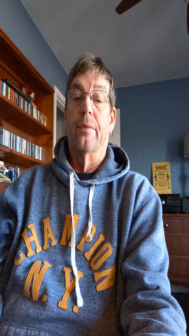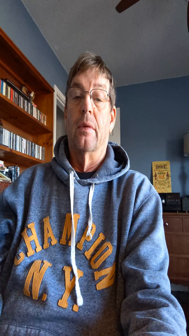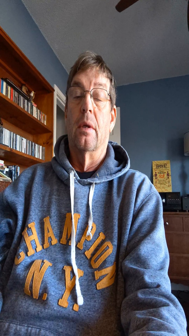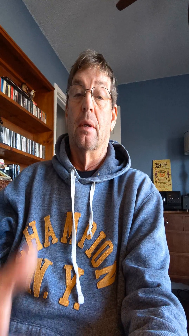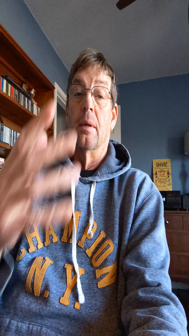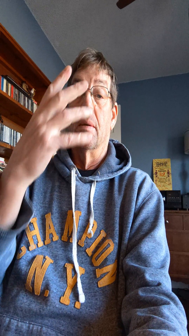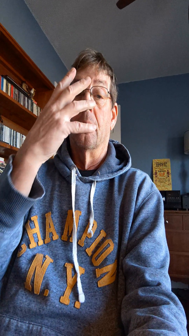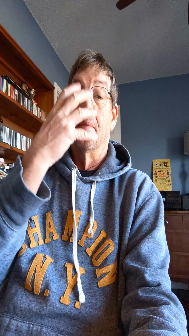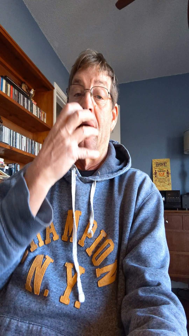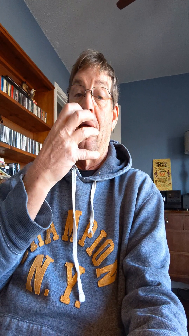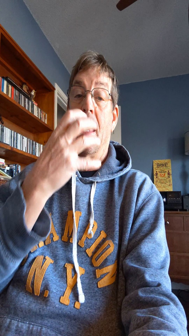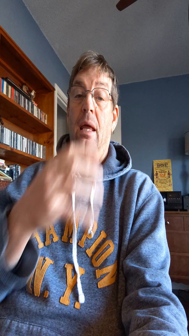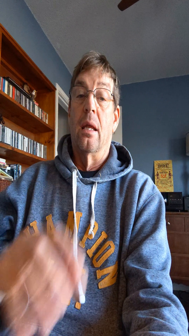mad